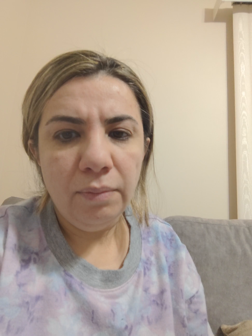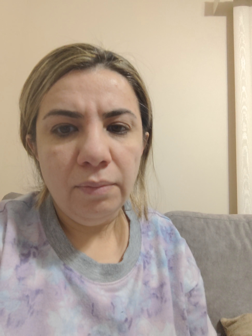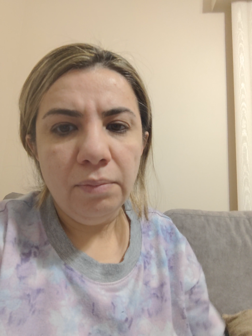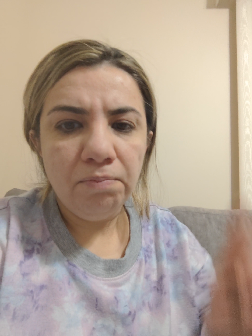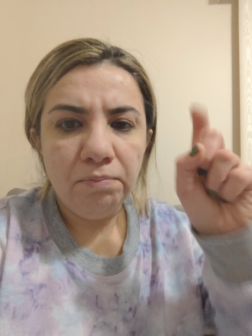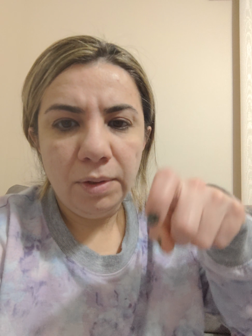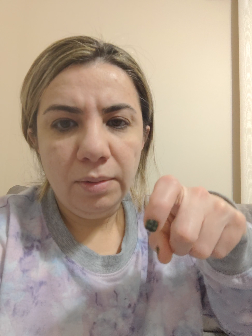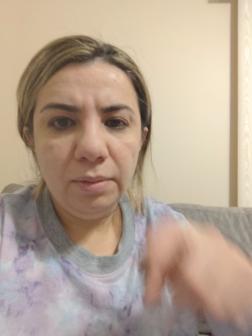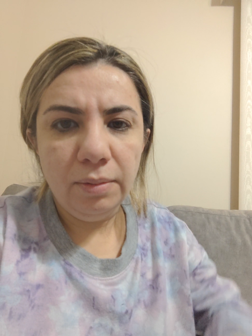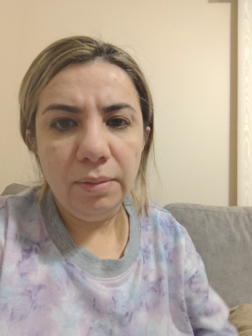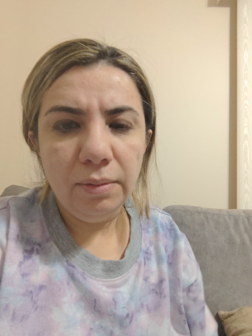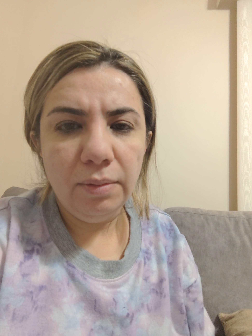have to